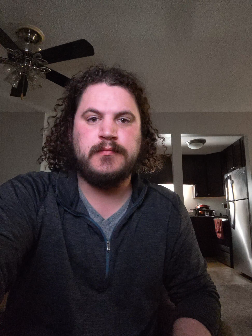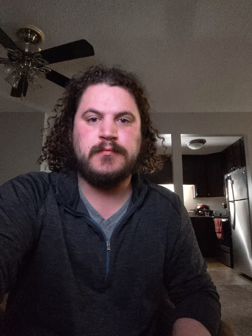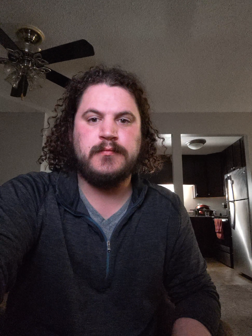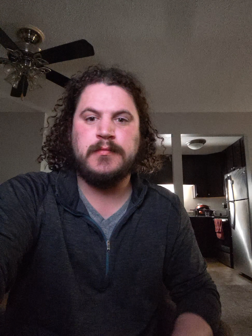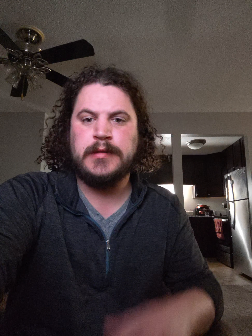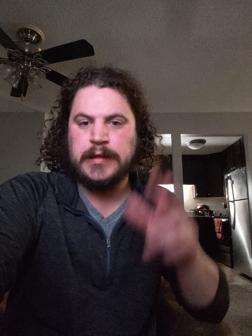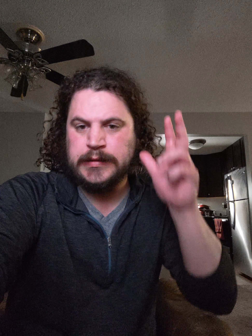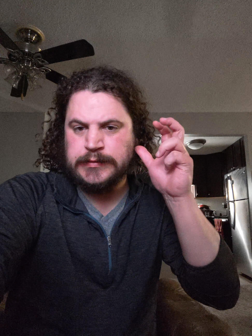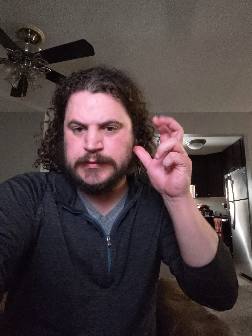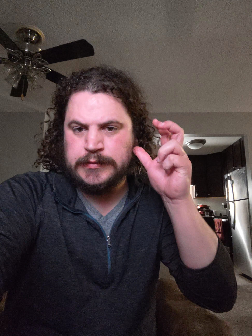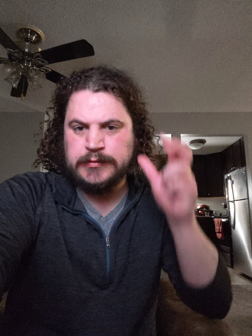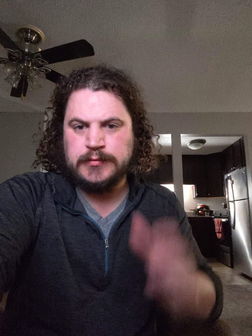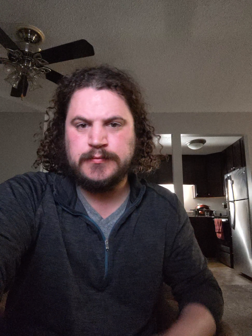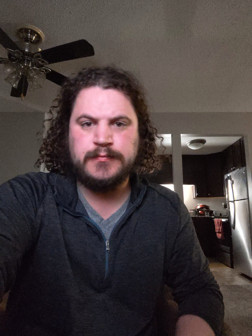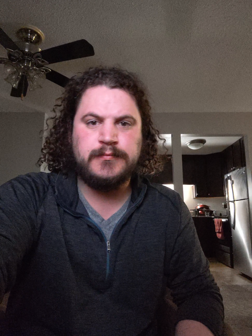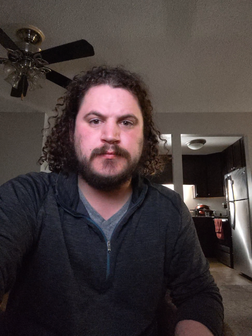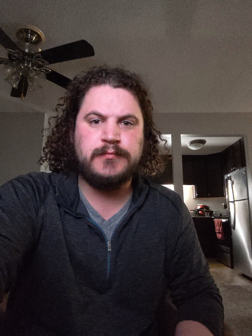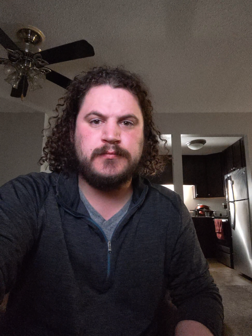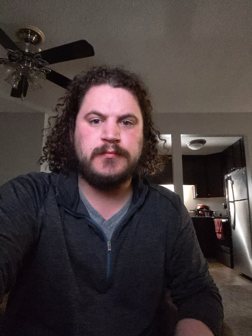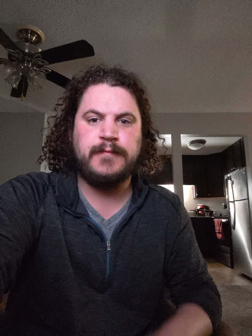listen